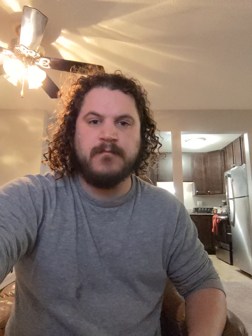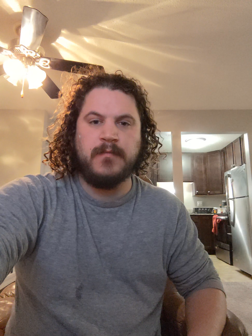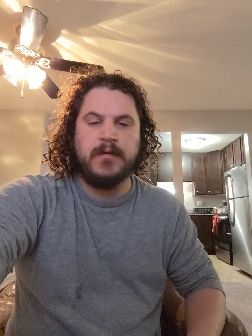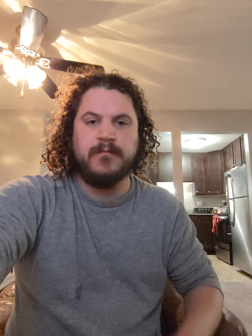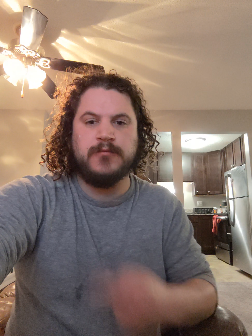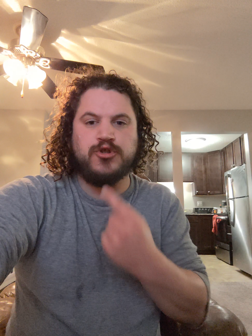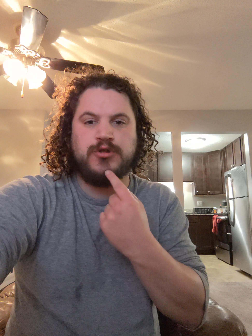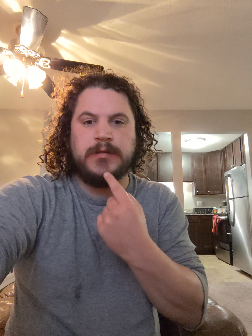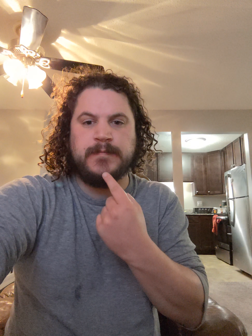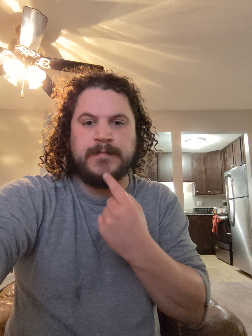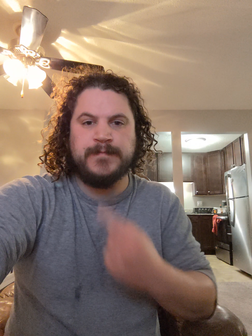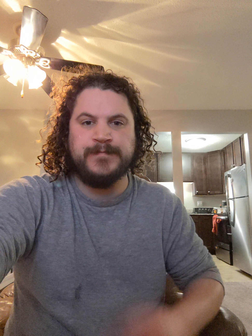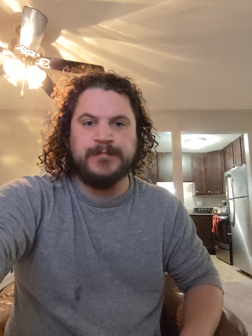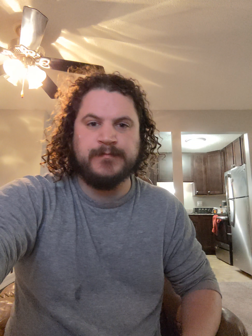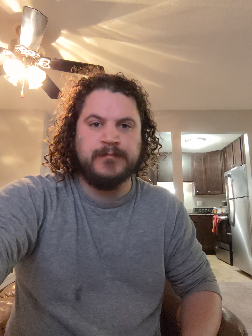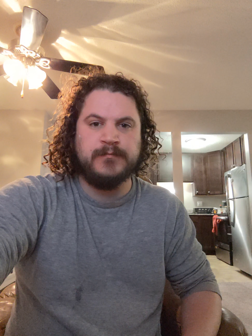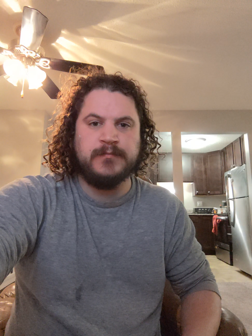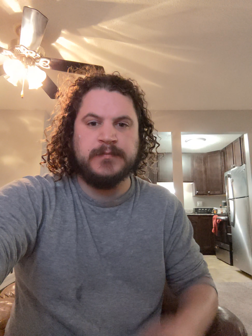chin